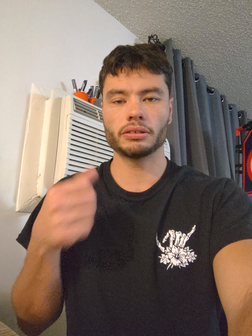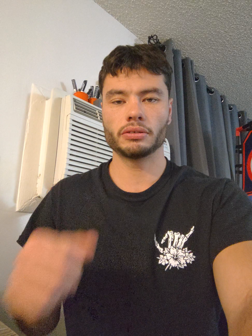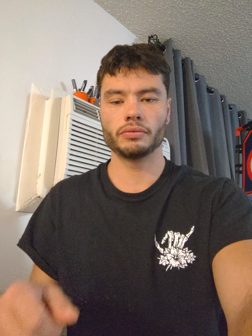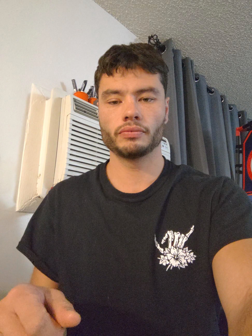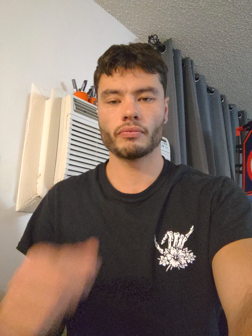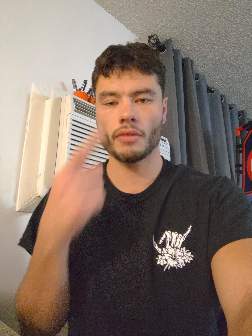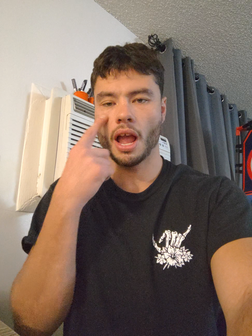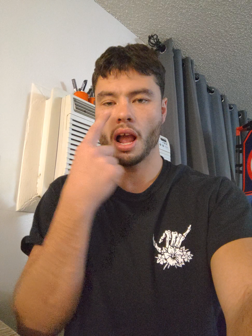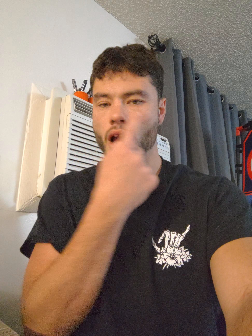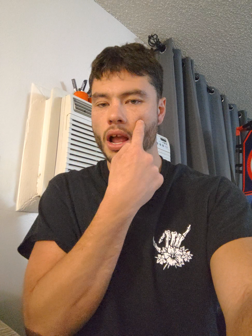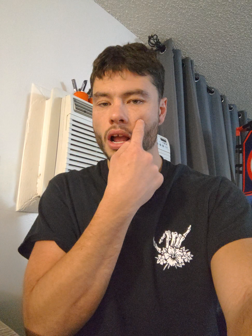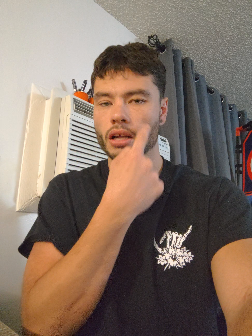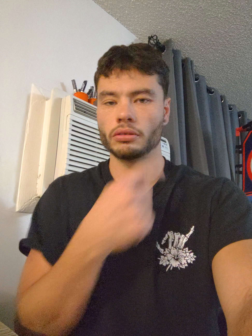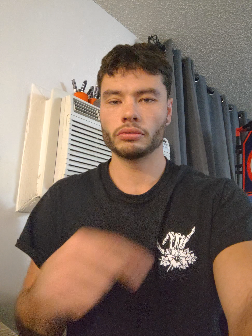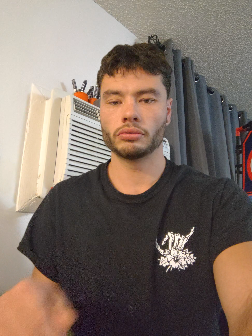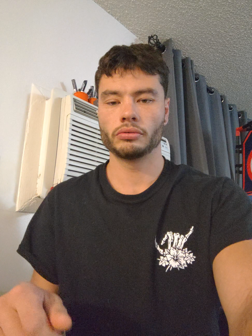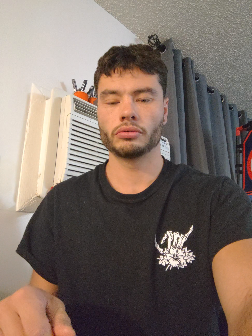eye